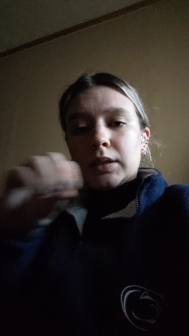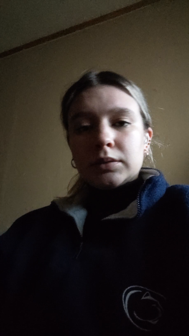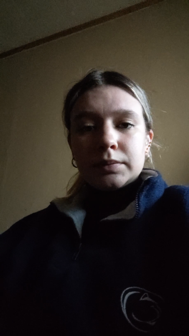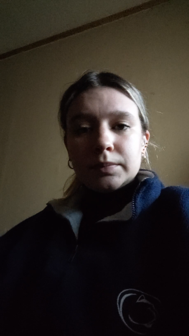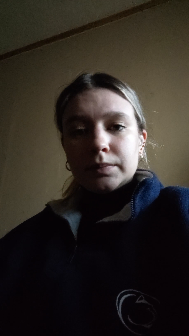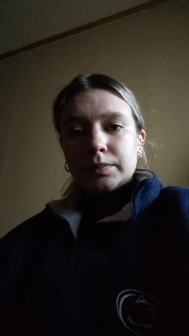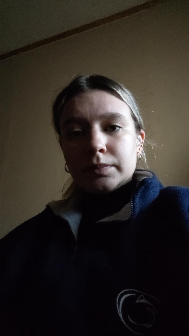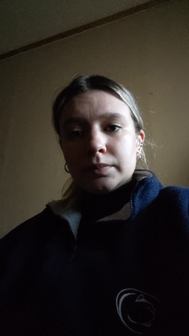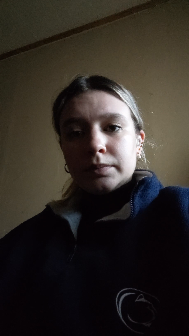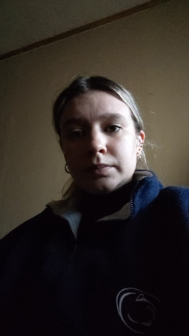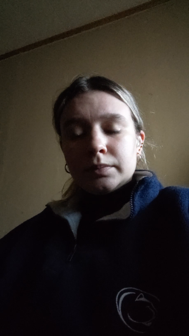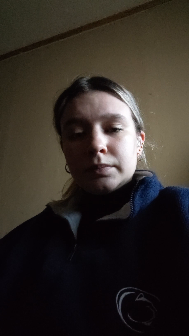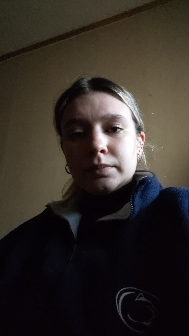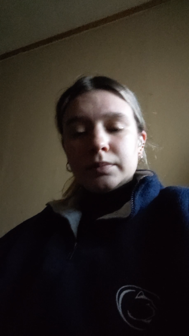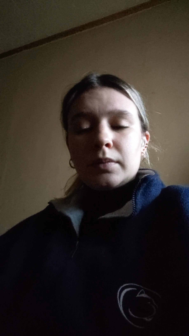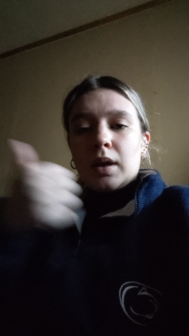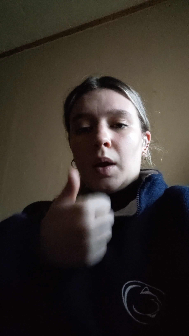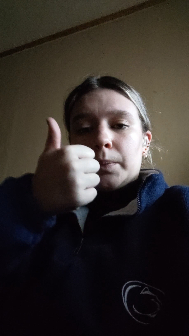help